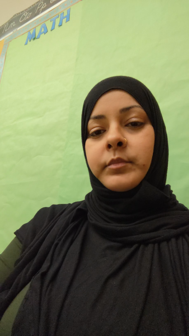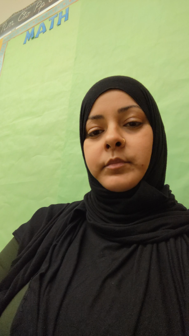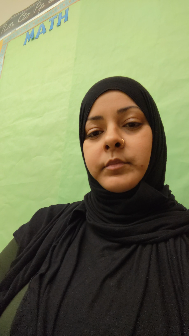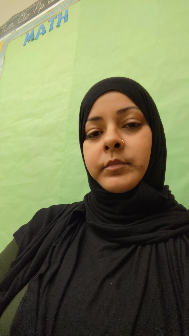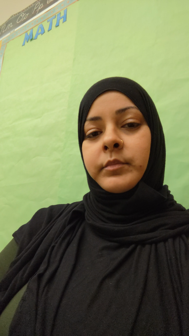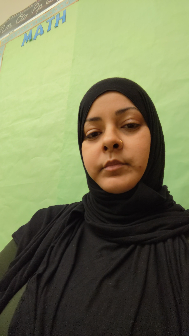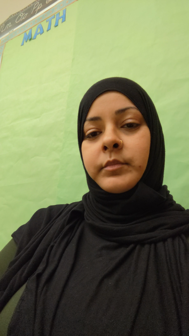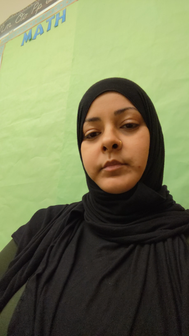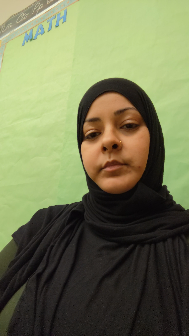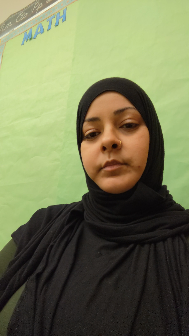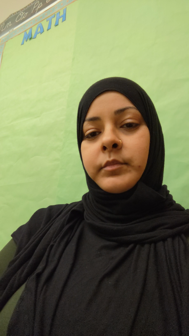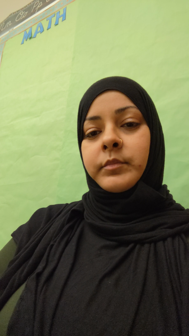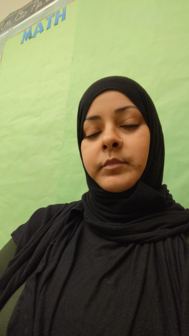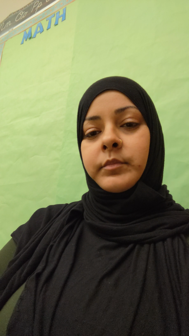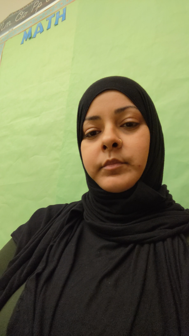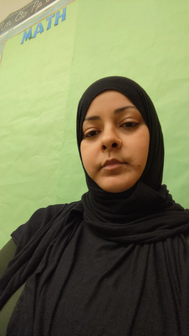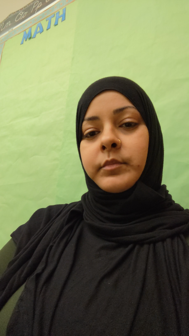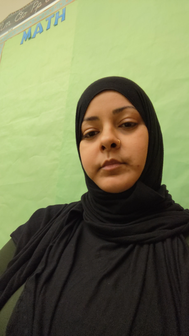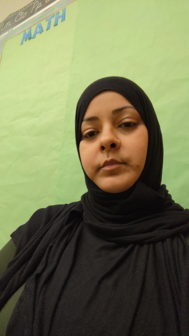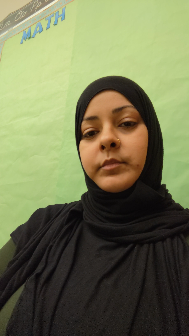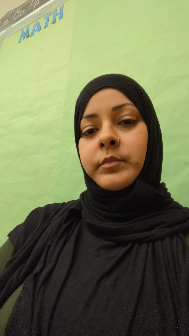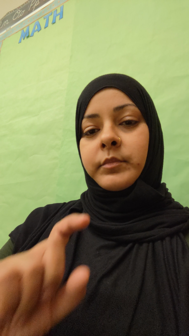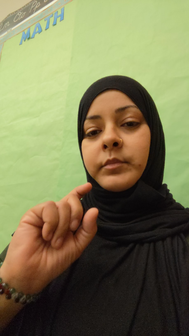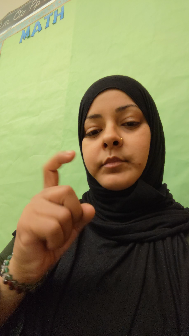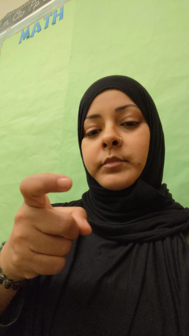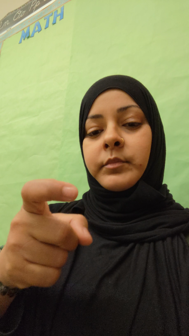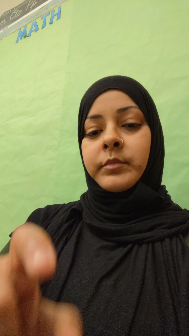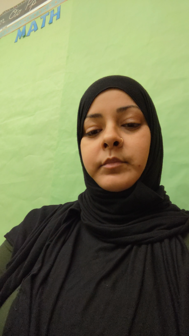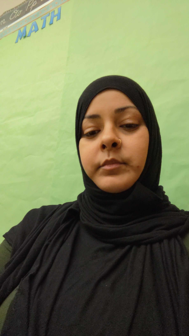present